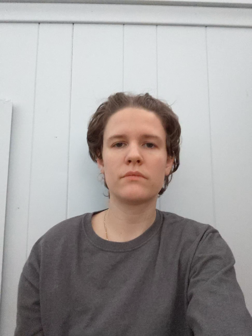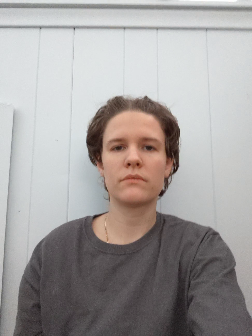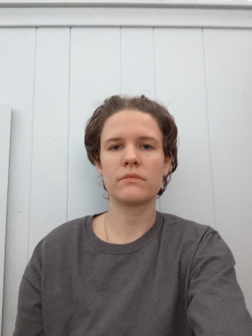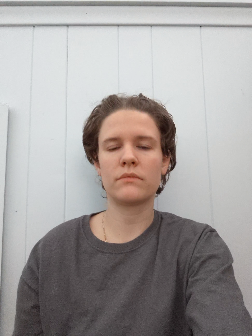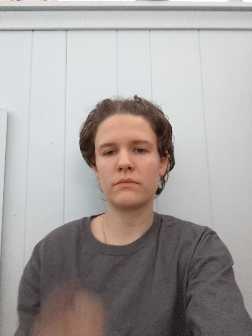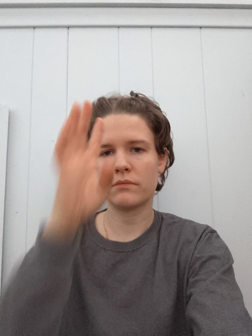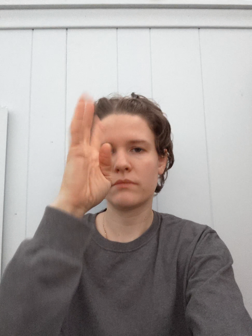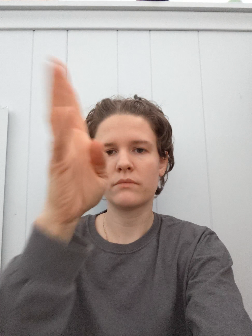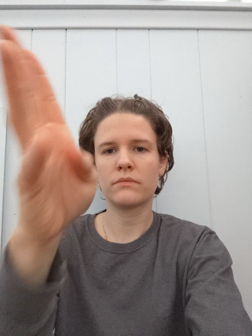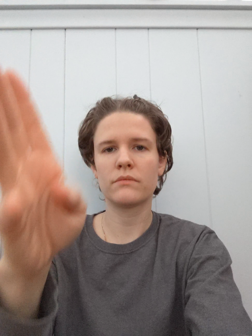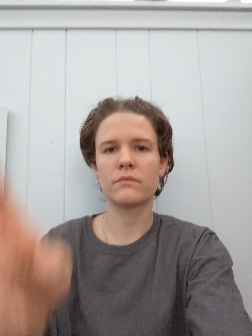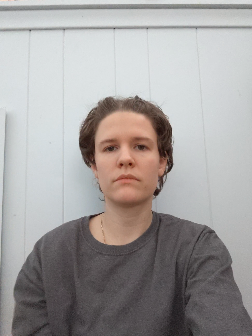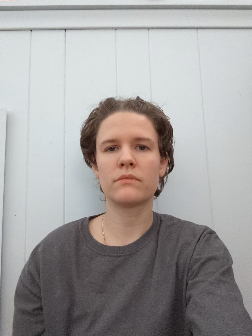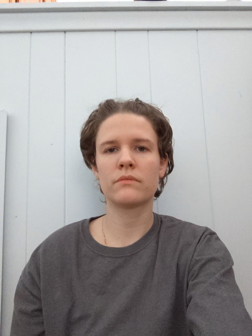pretend